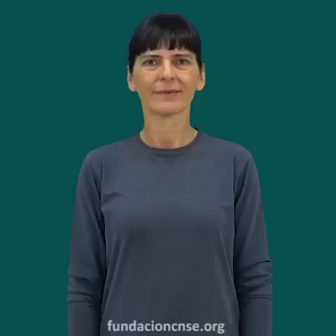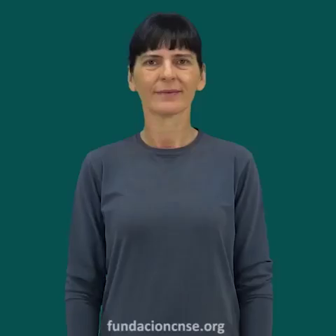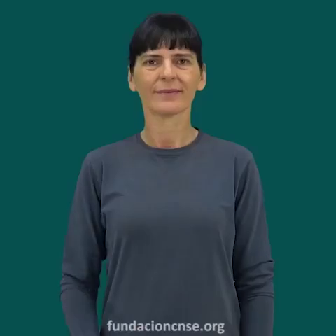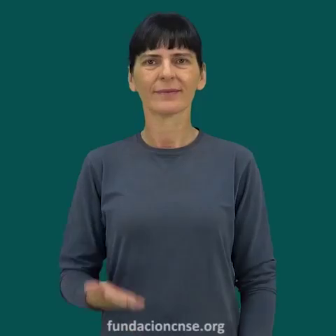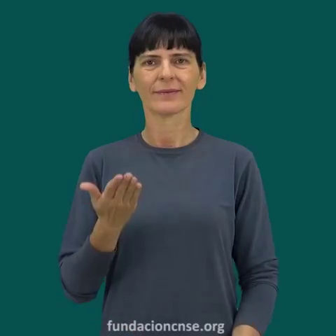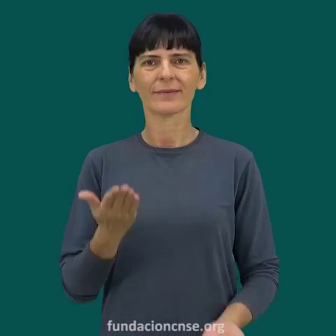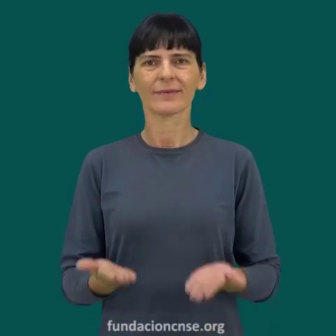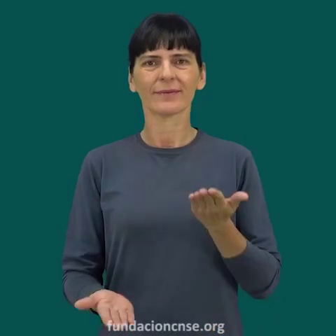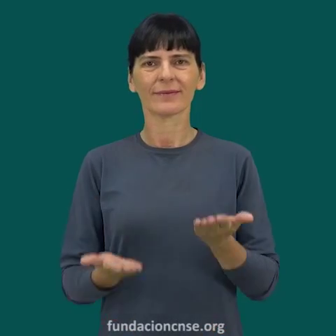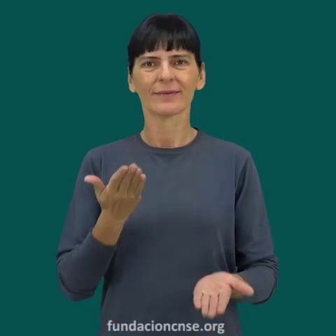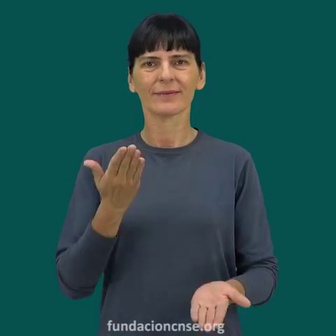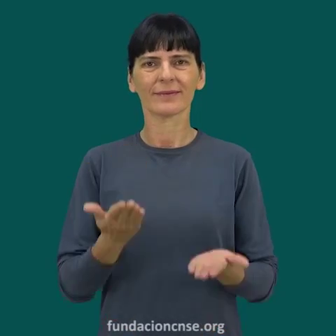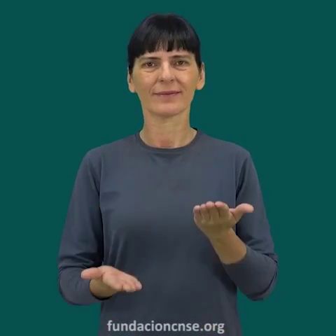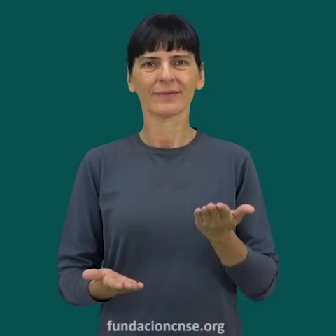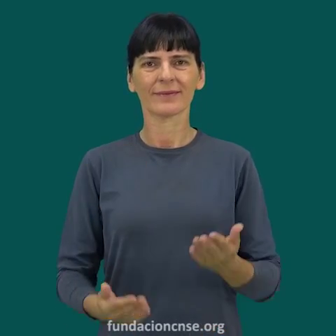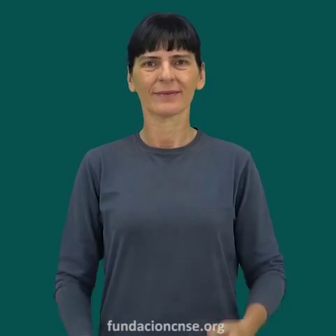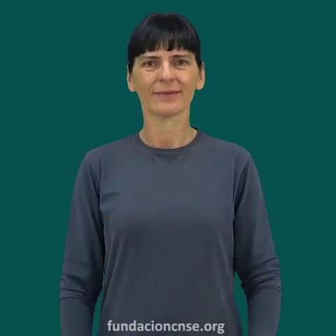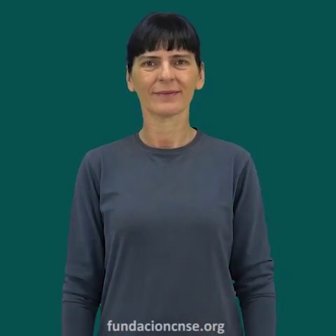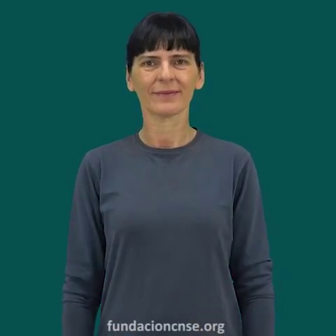equilibrio